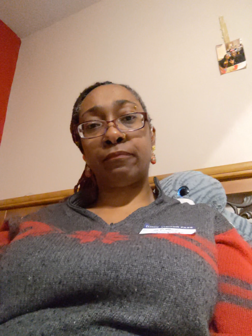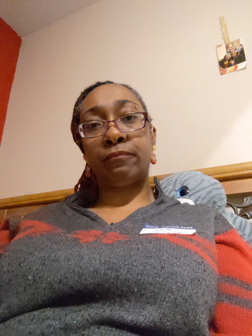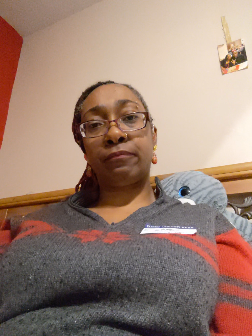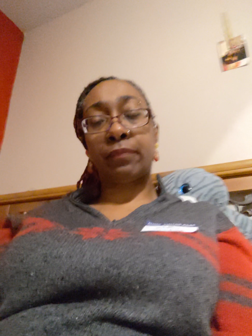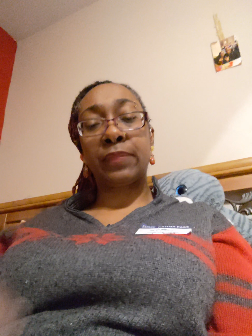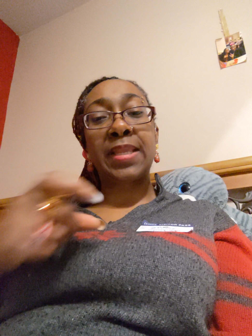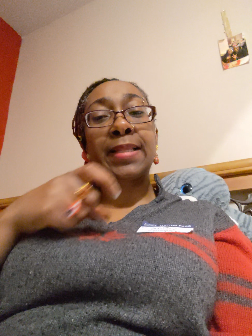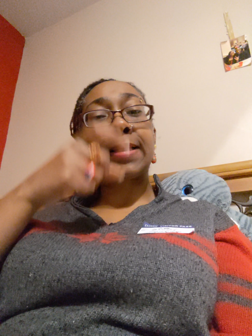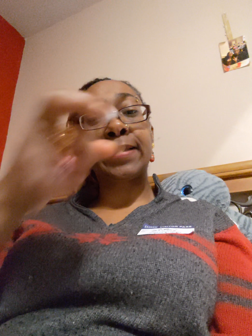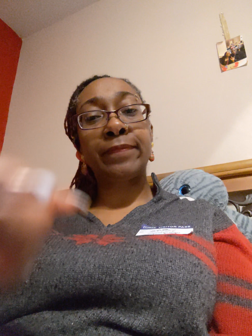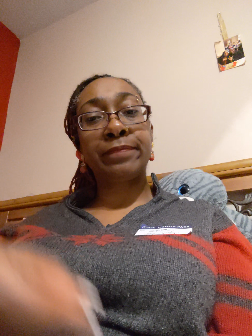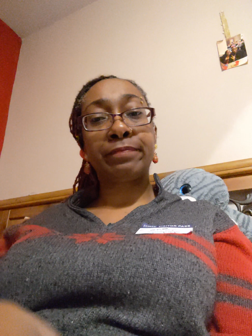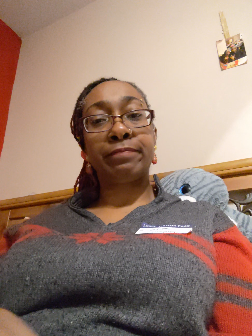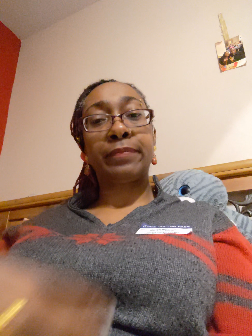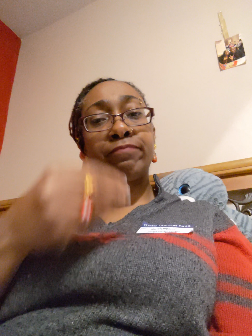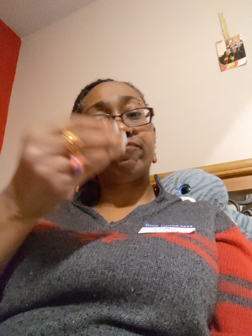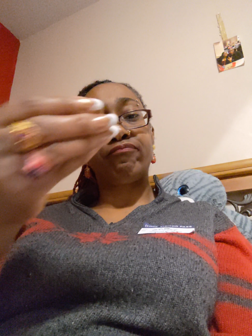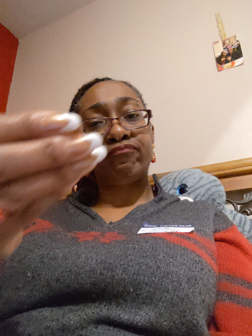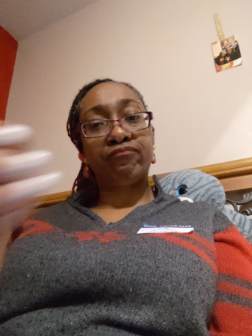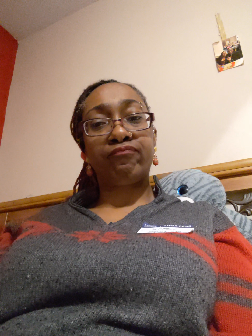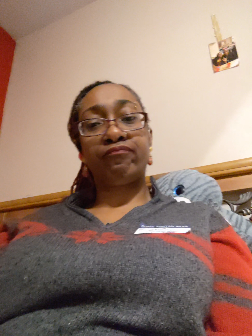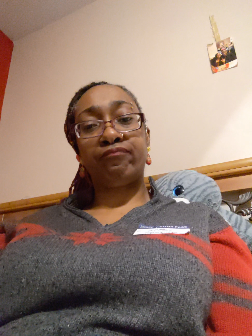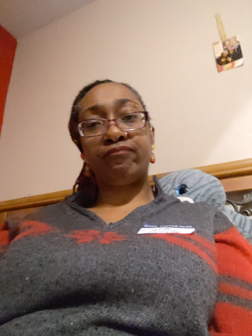give